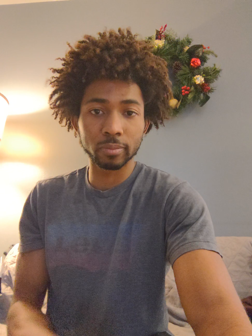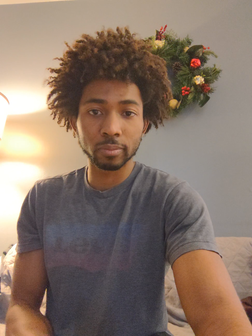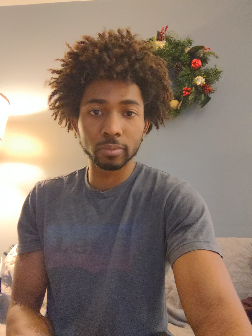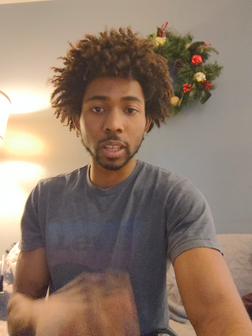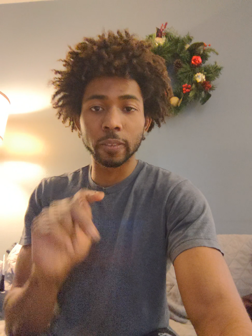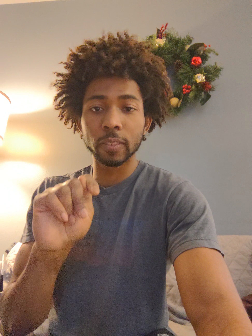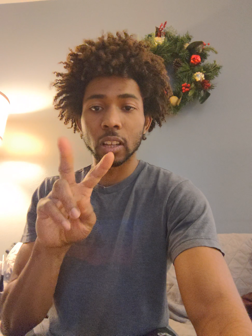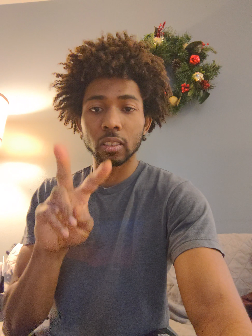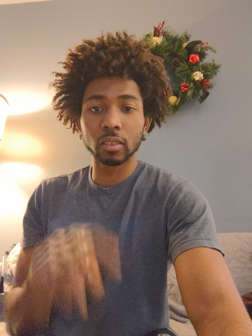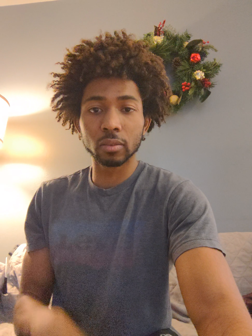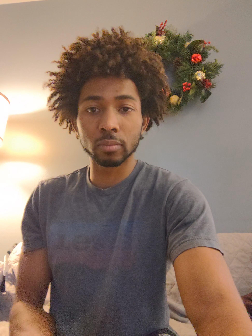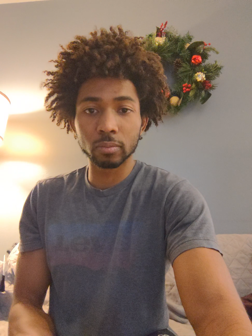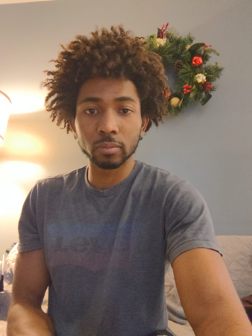TV